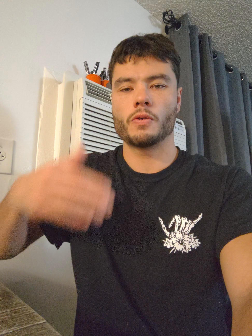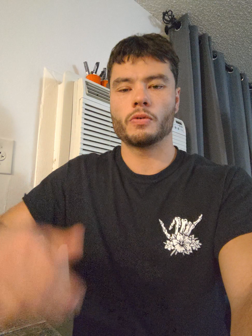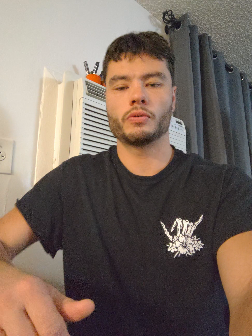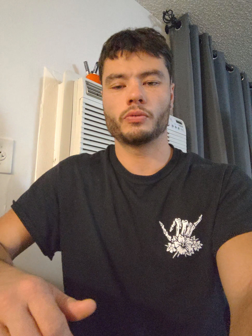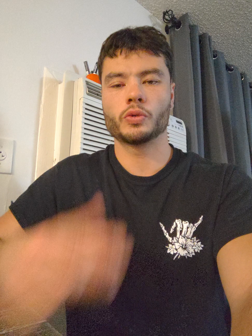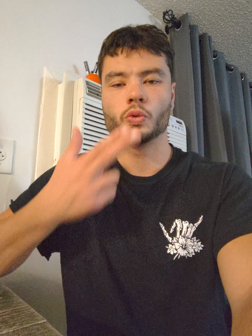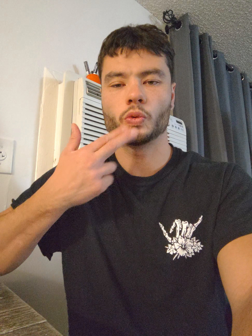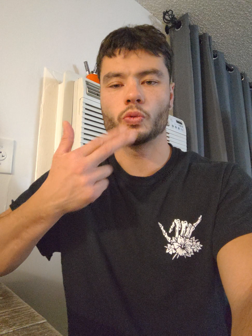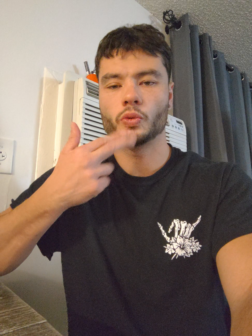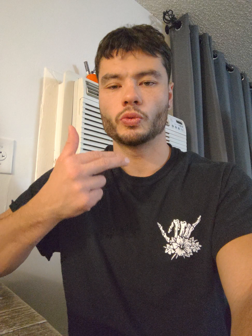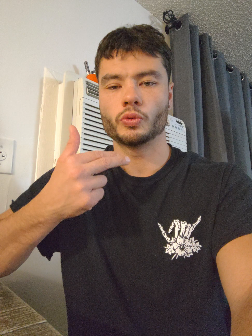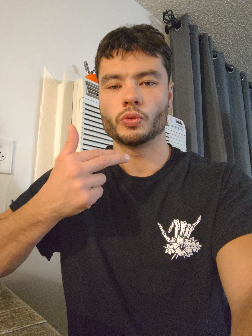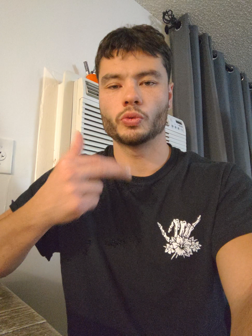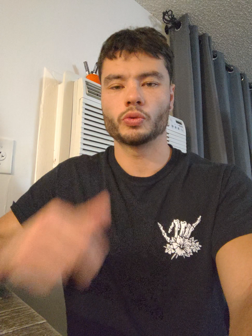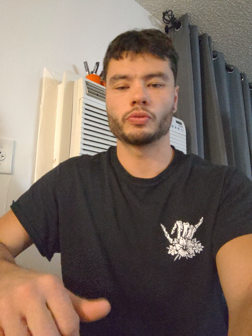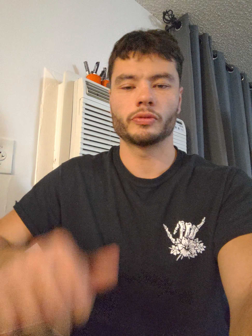cute